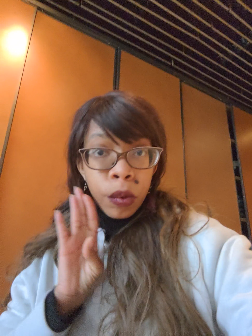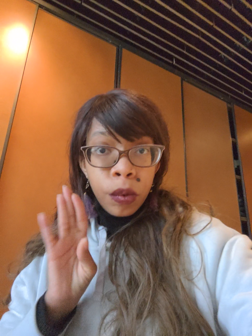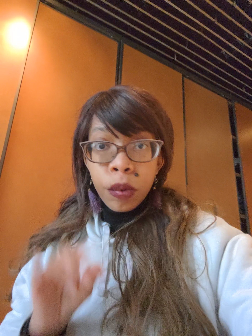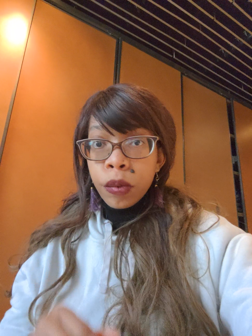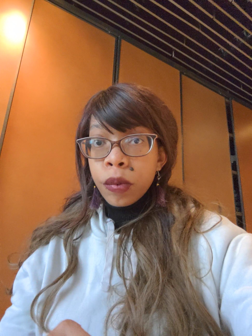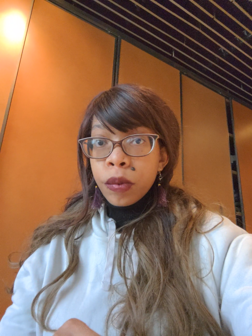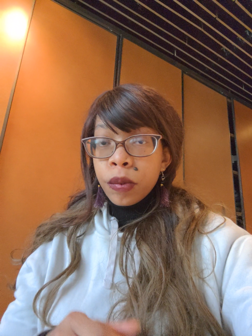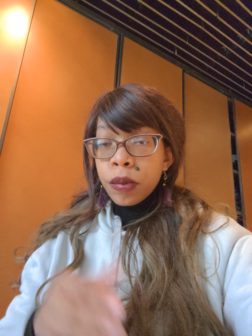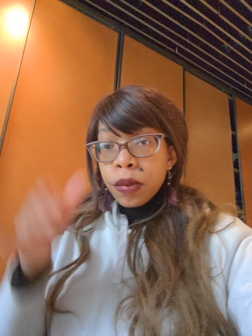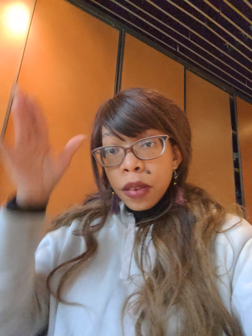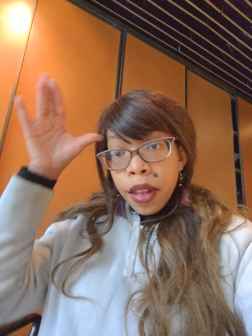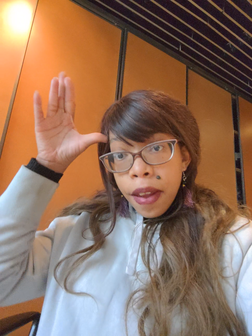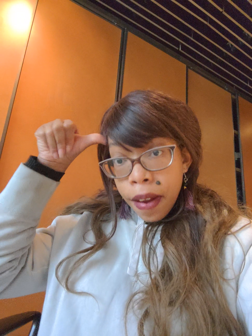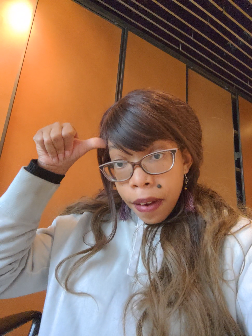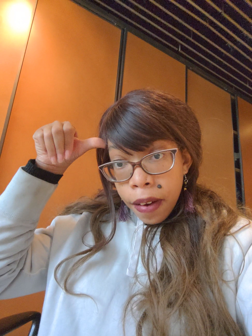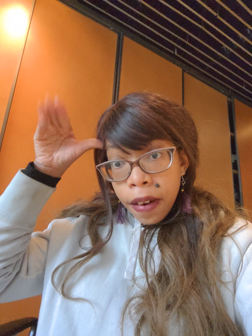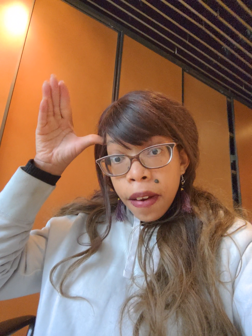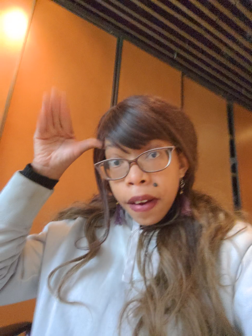donkey